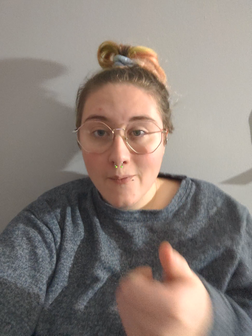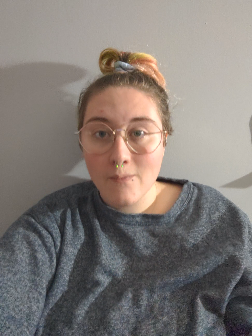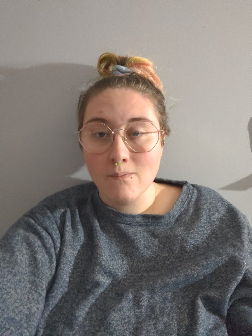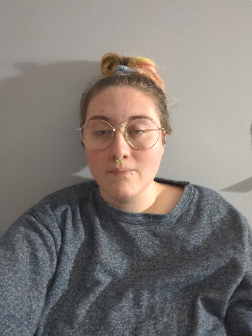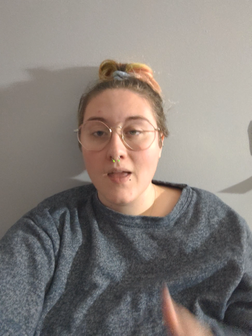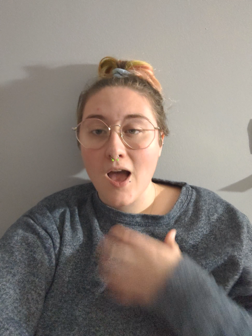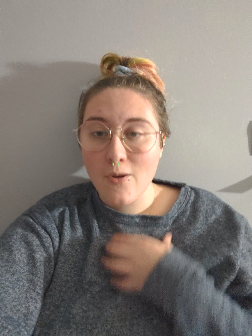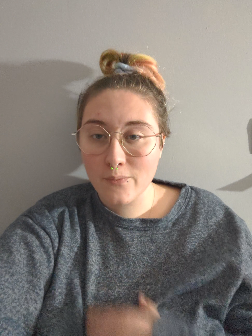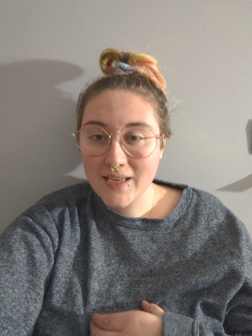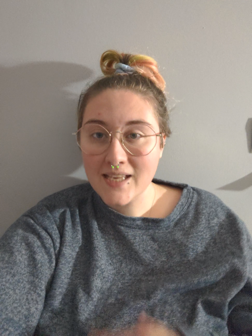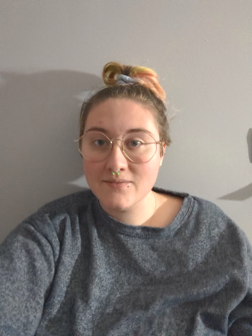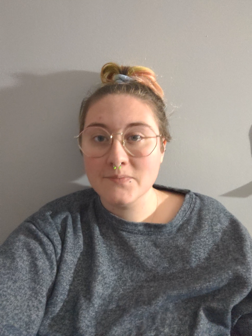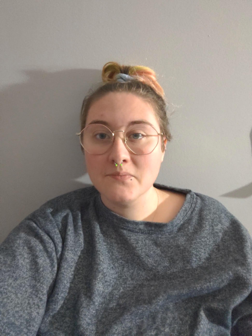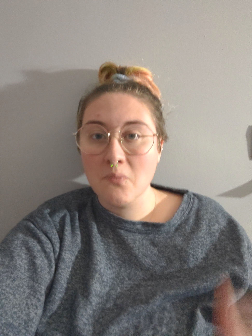hungry